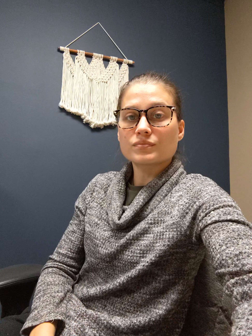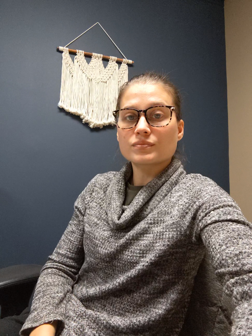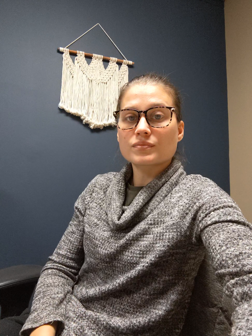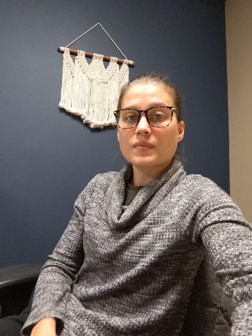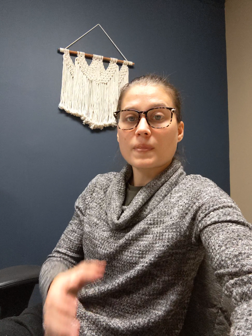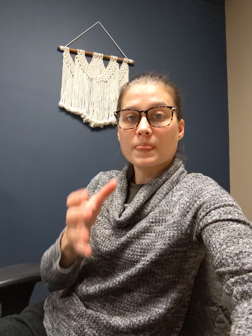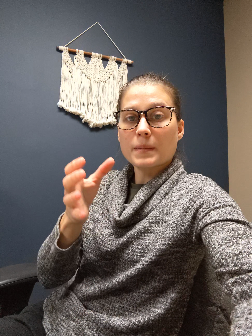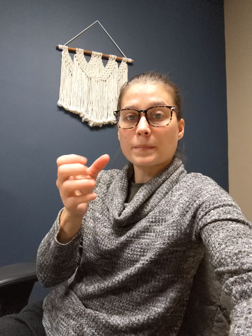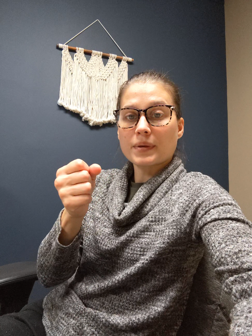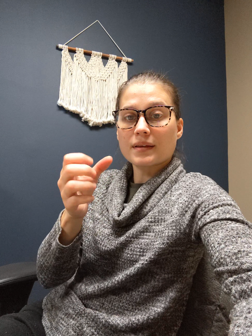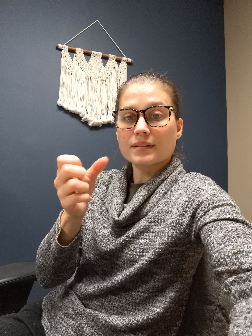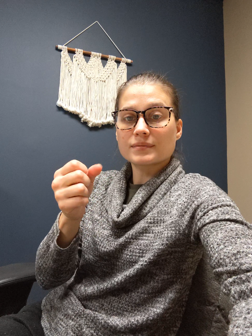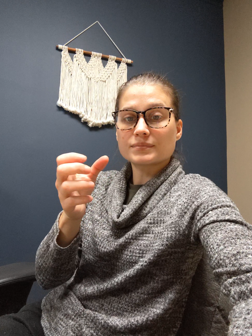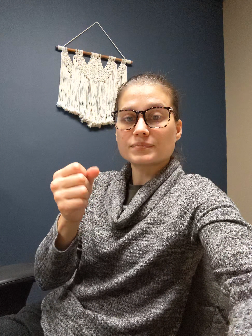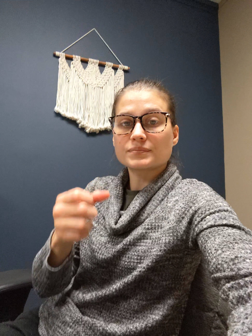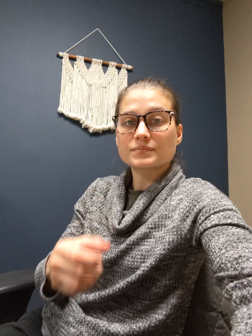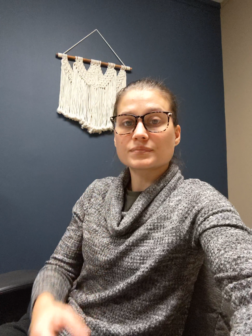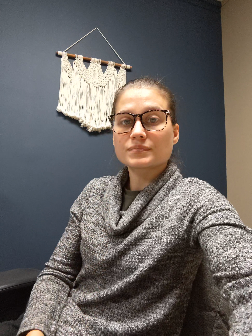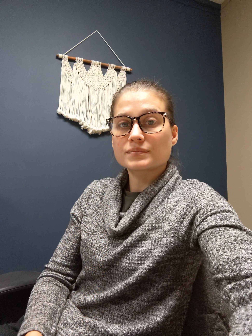milk